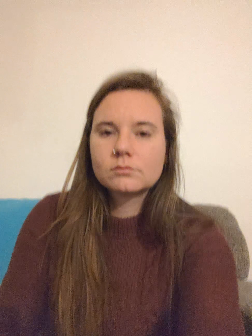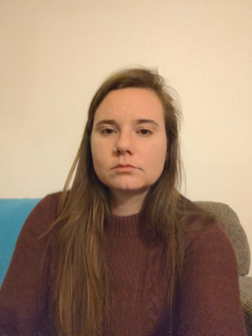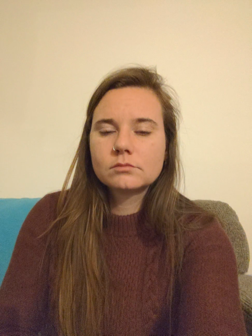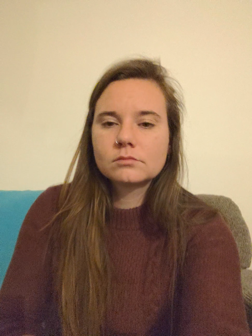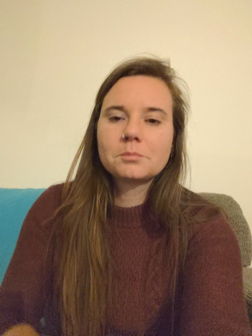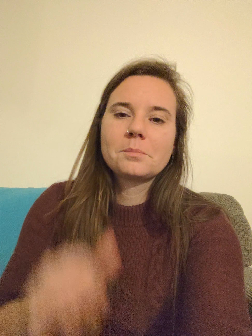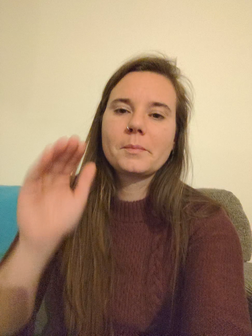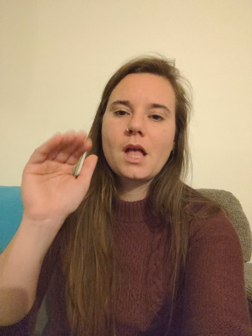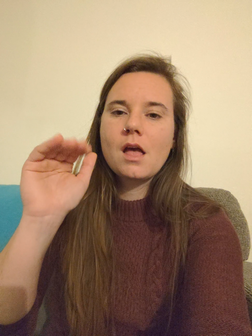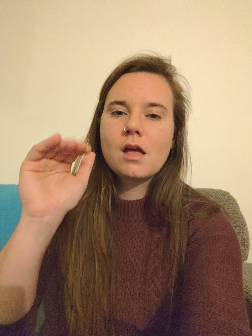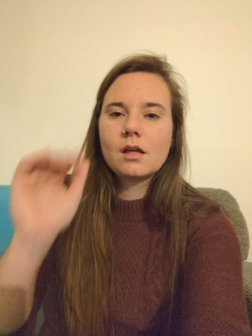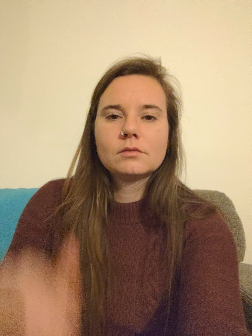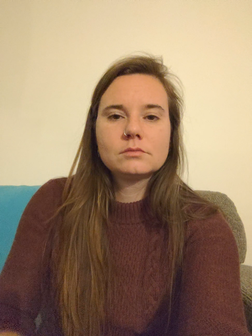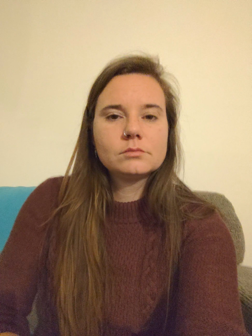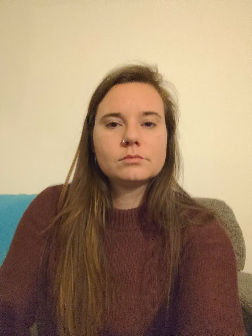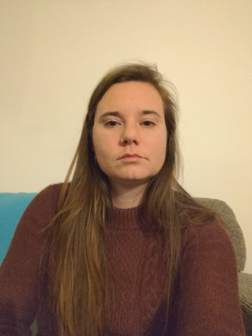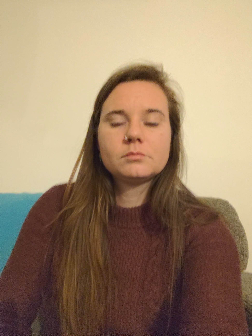bye